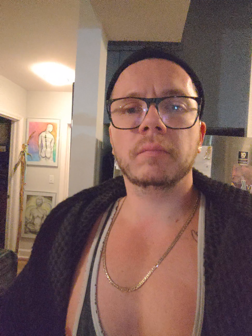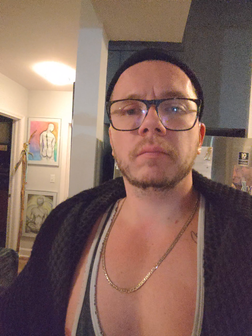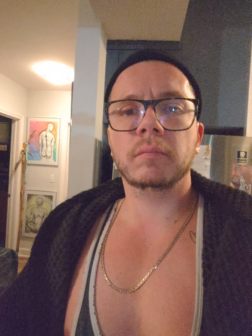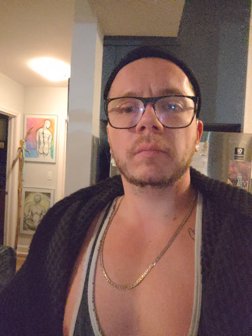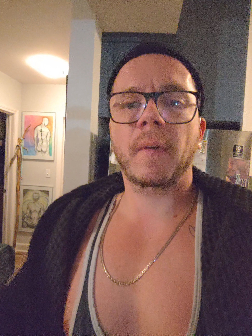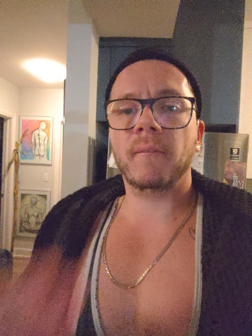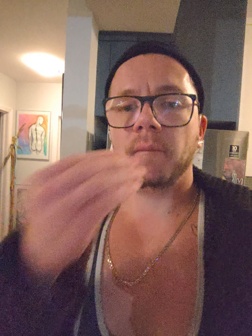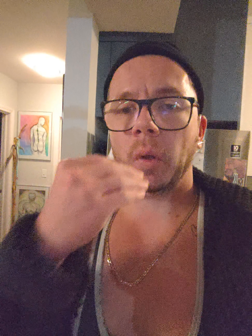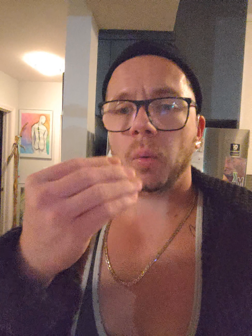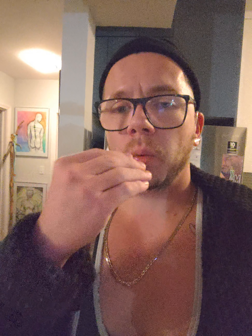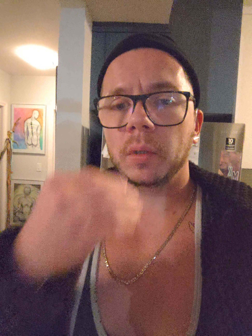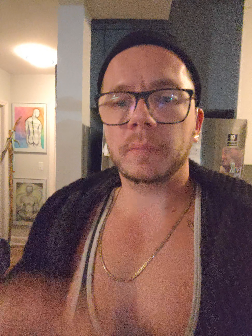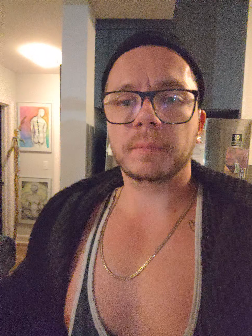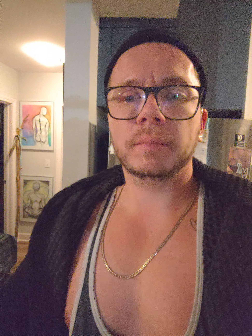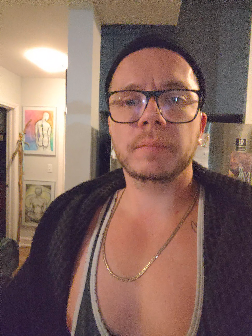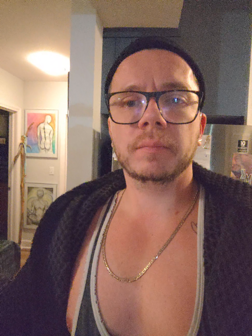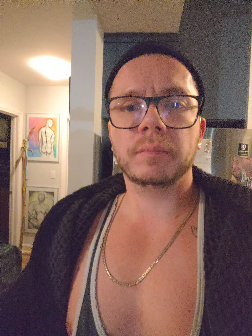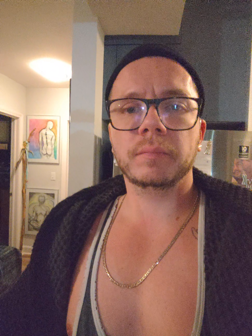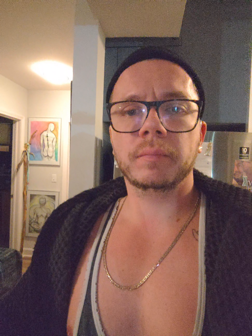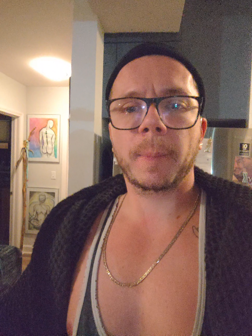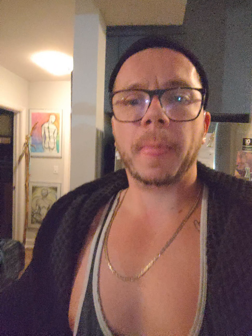food